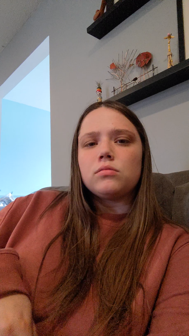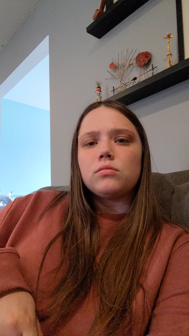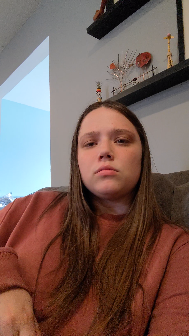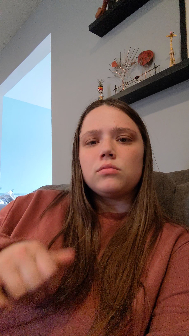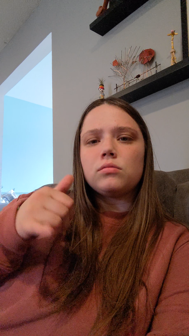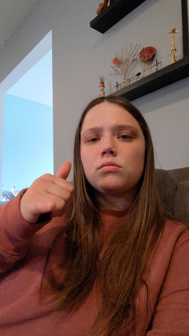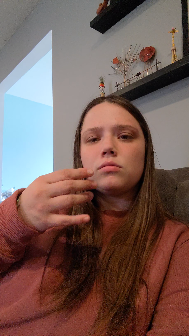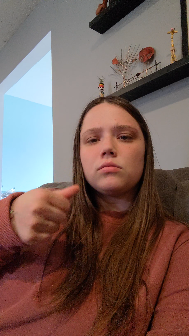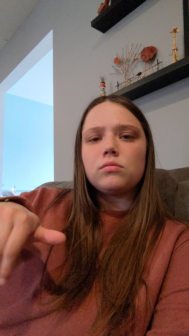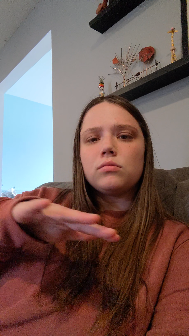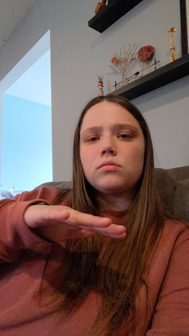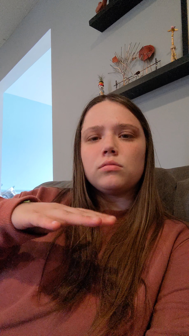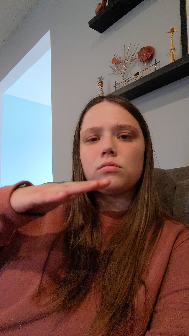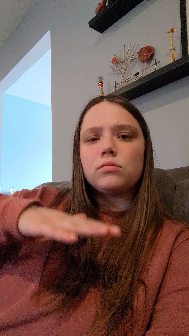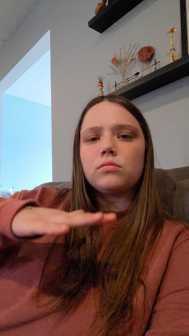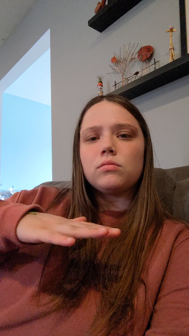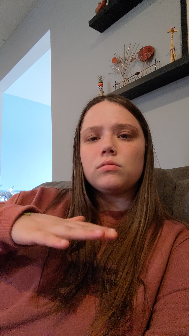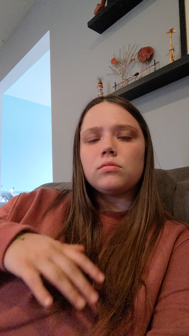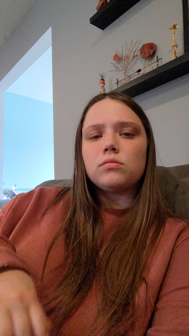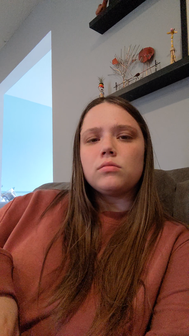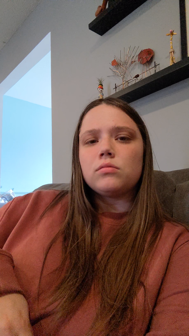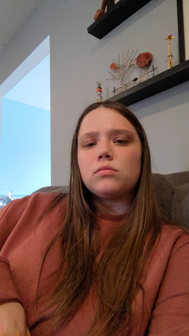playground